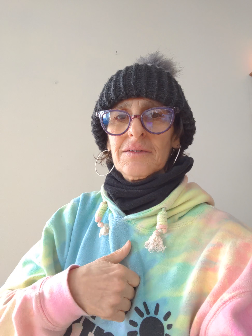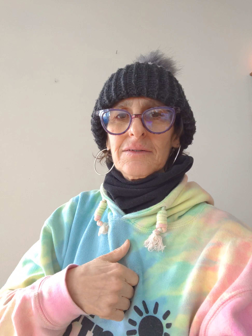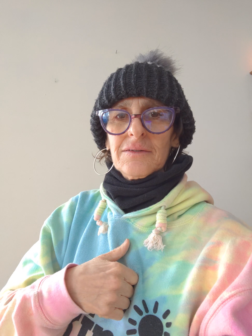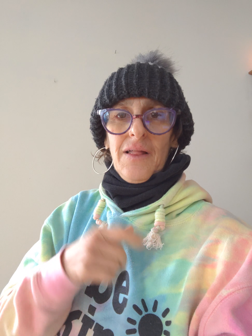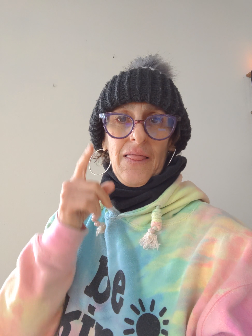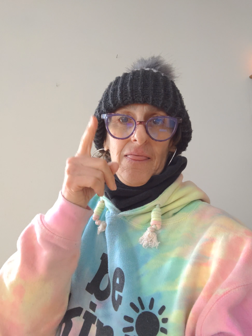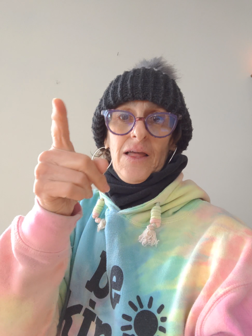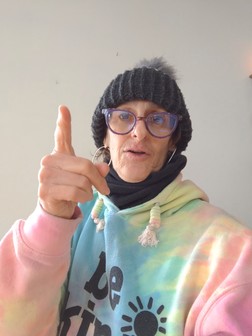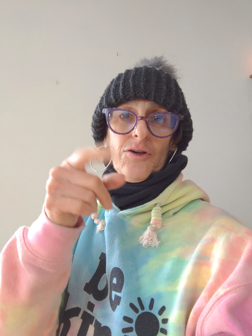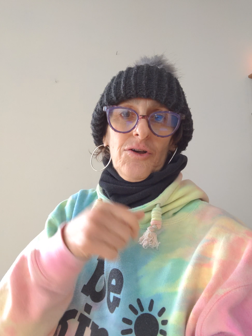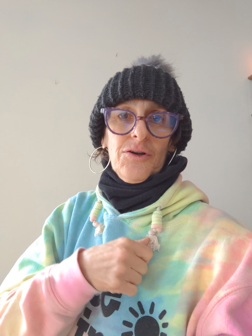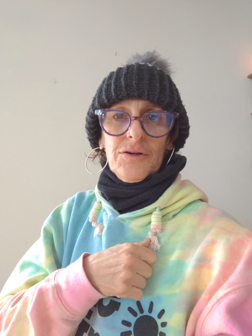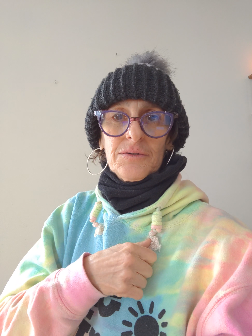there